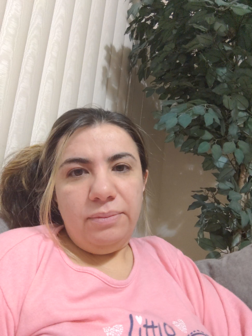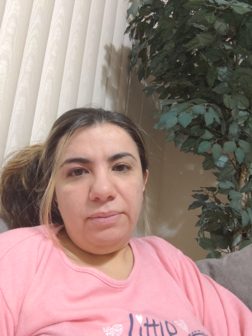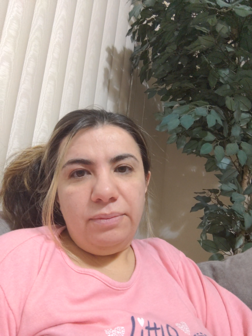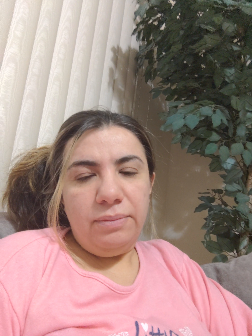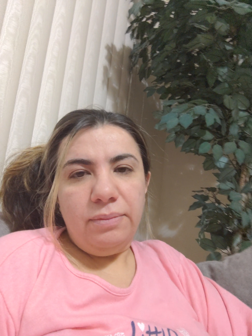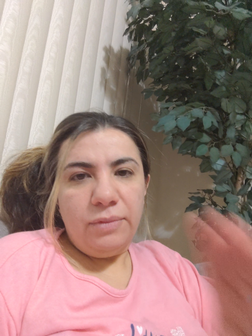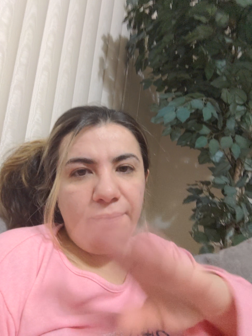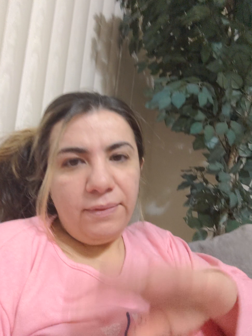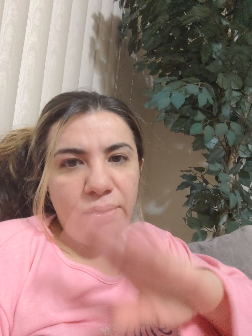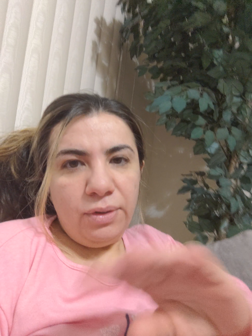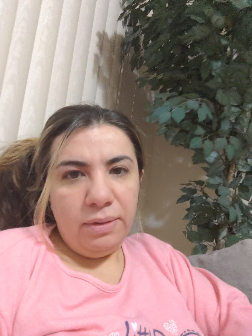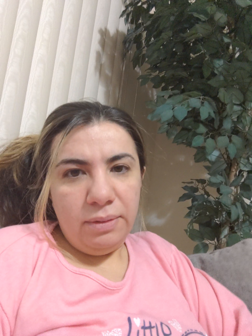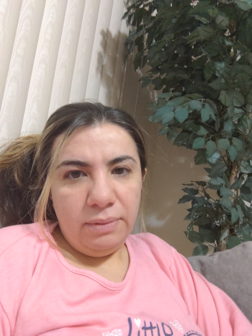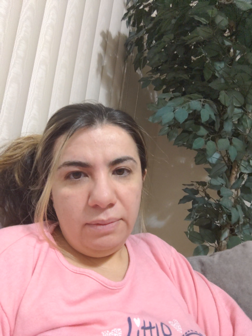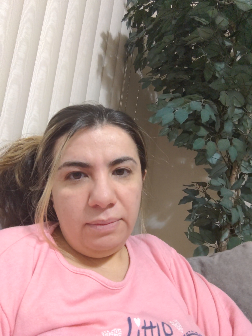fall